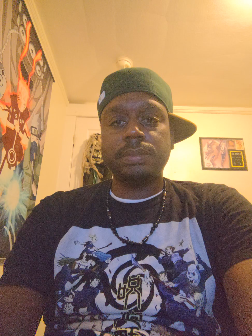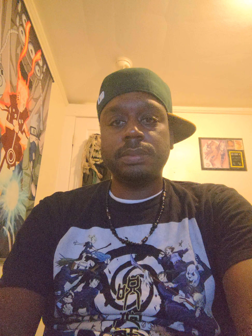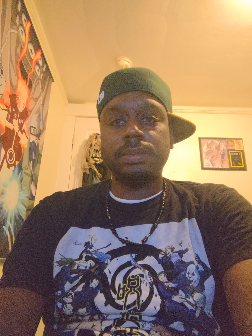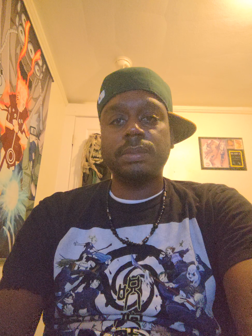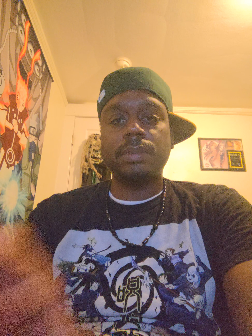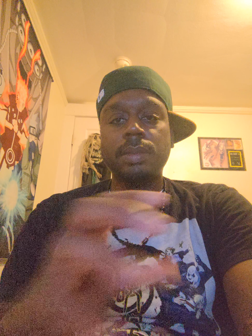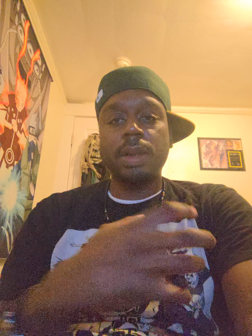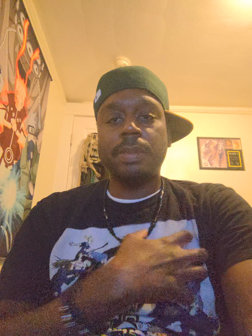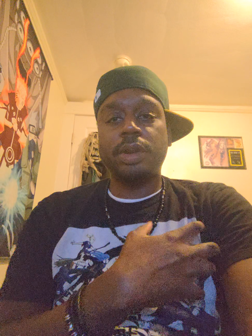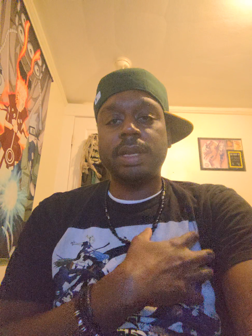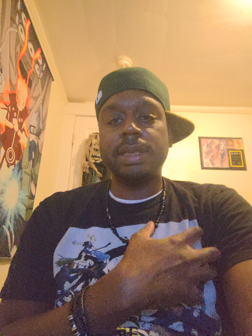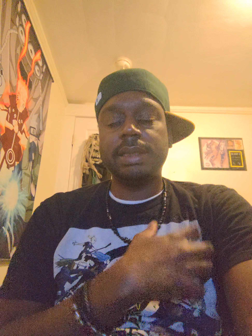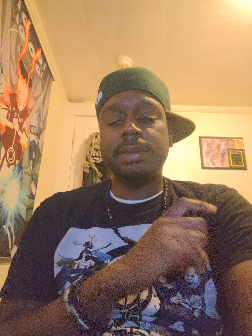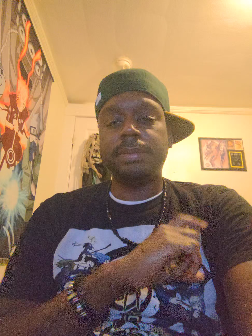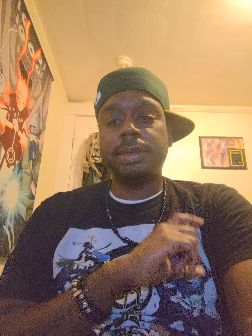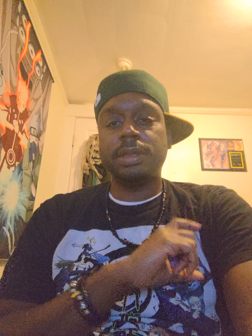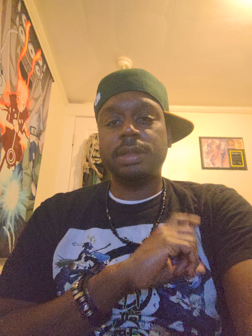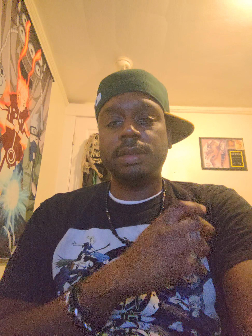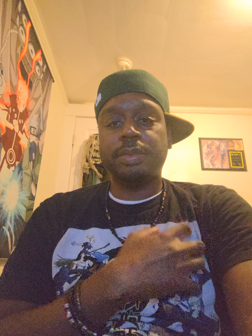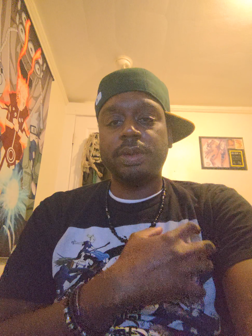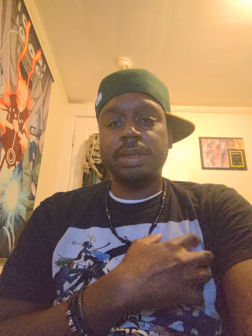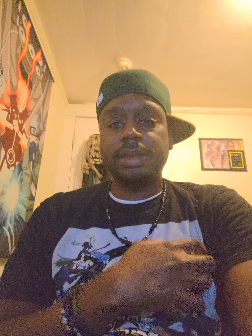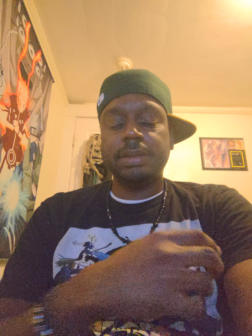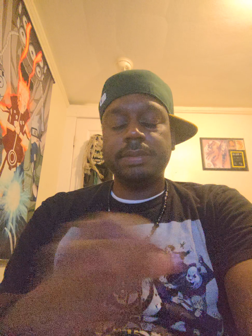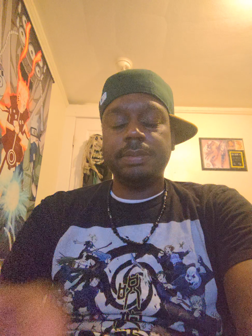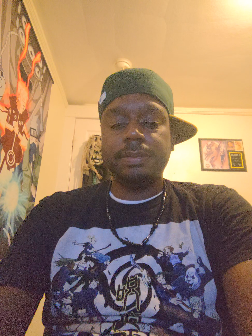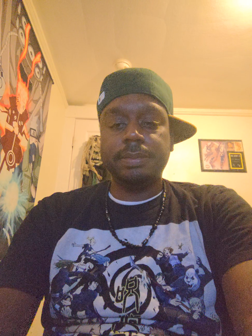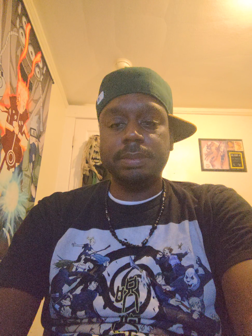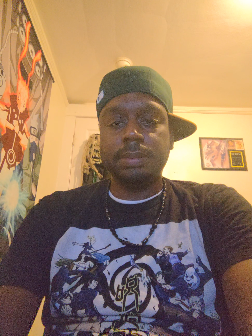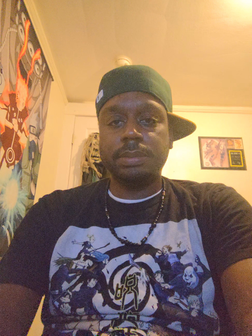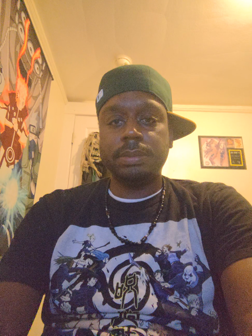police